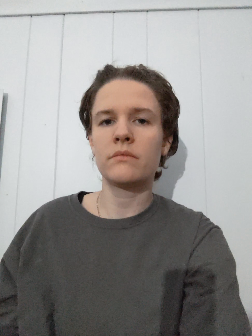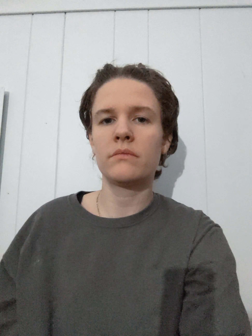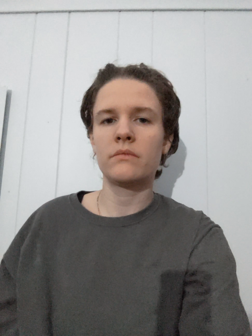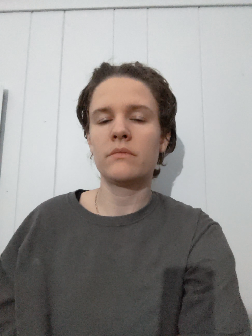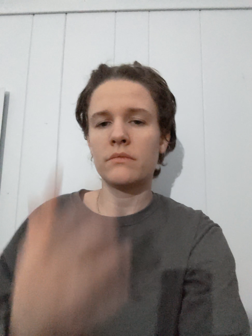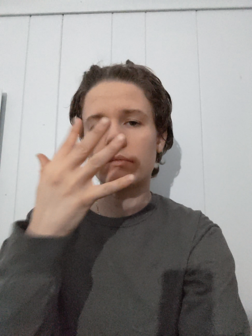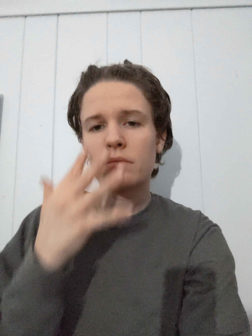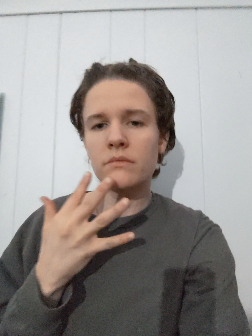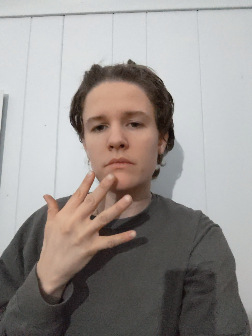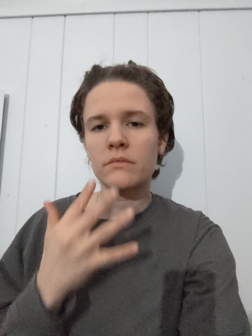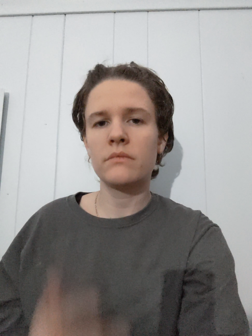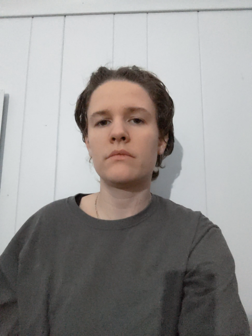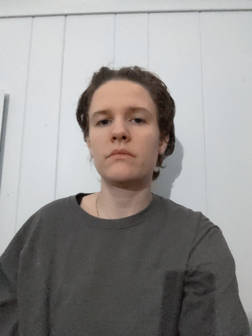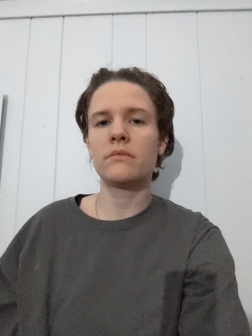sad